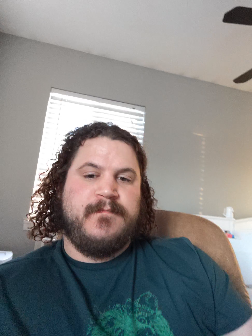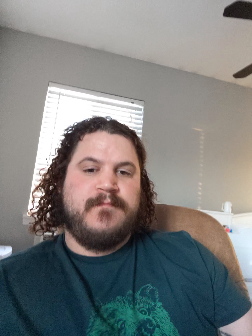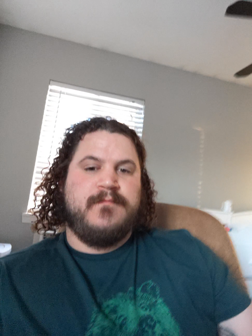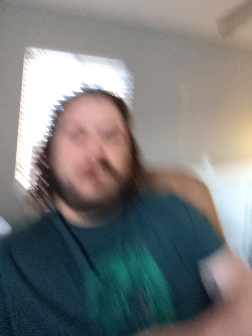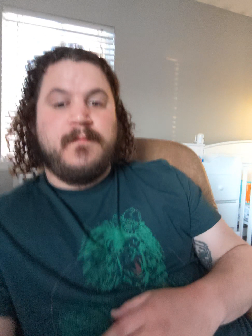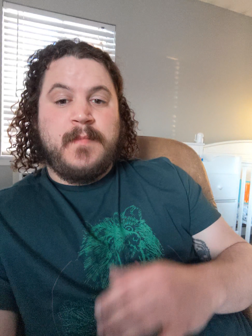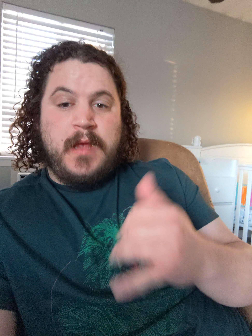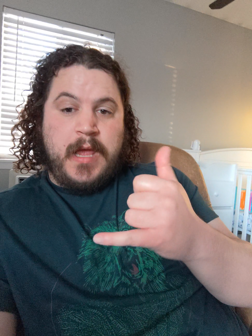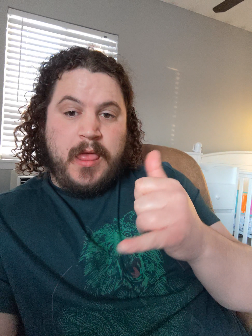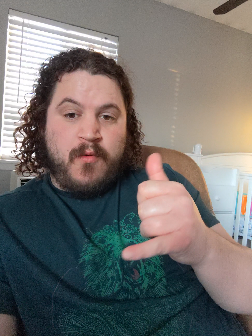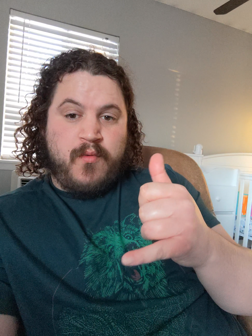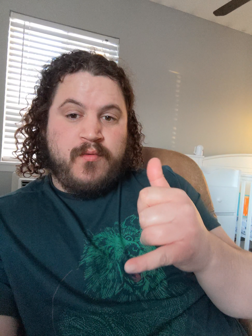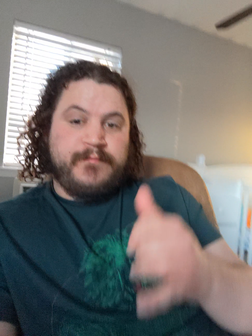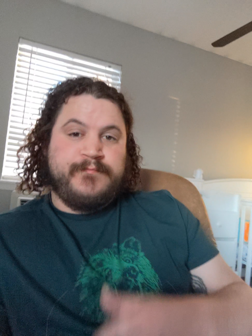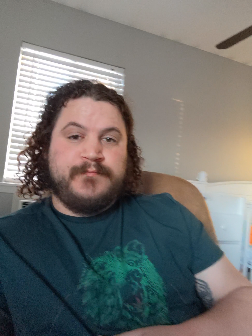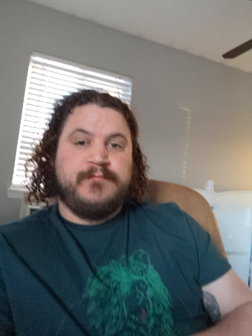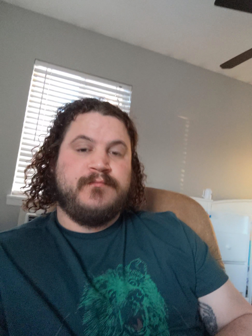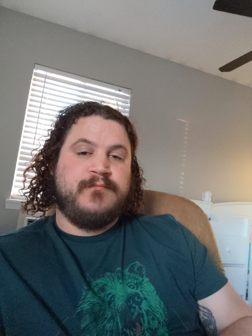yellow